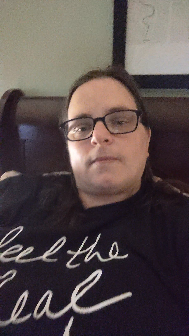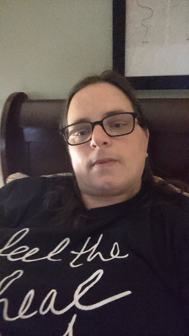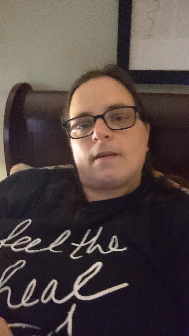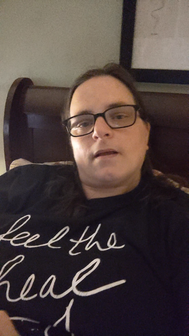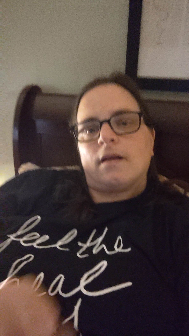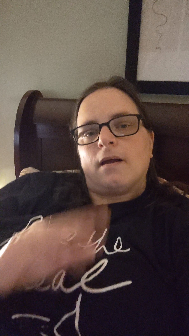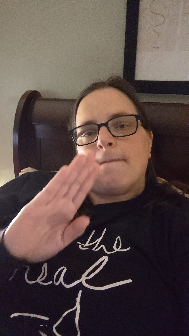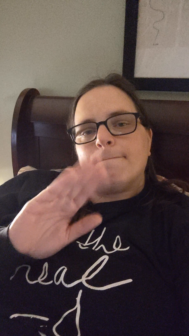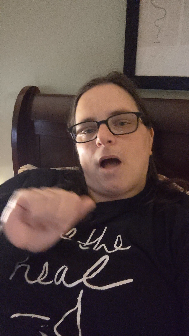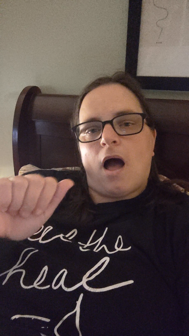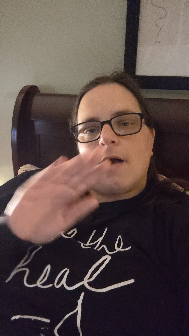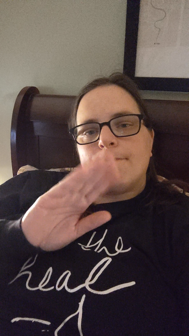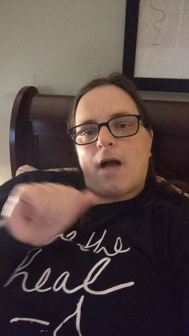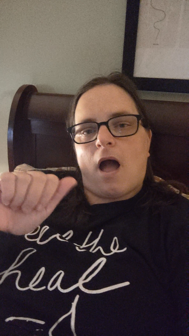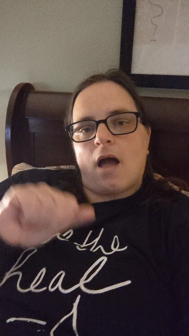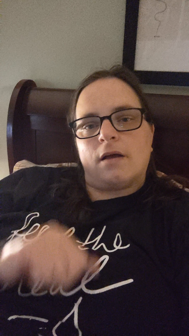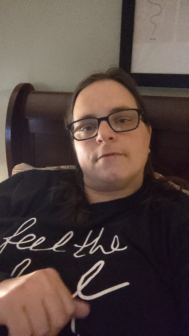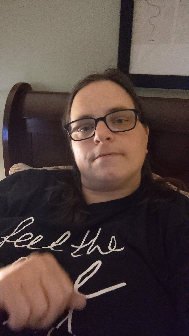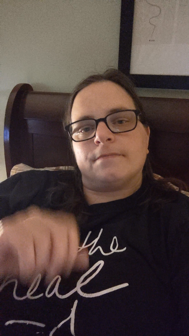baa baa